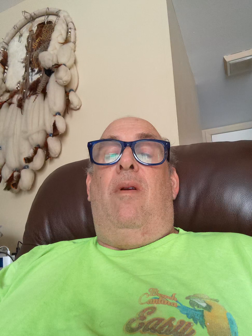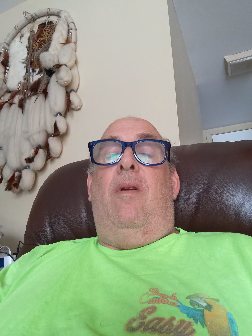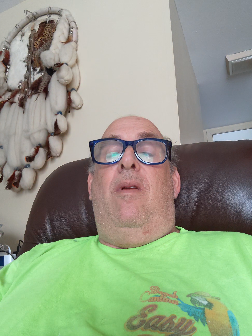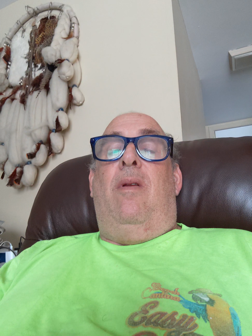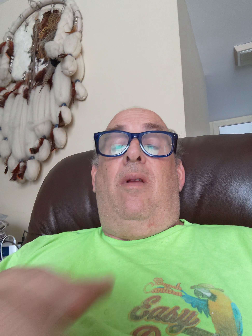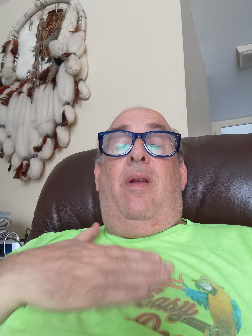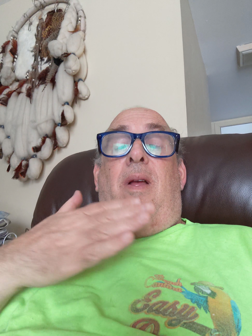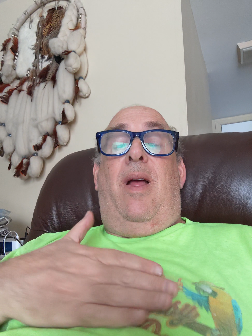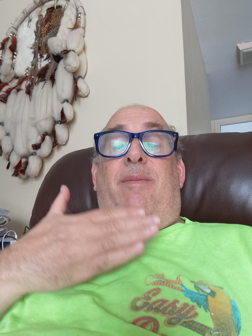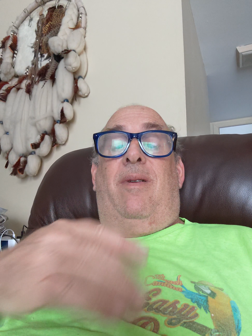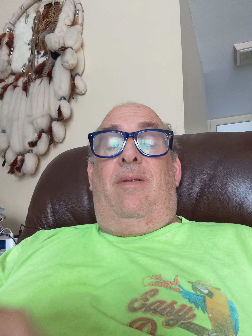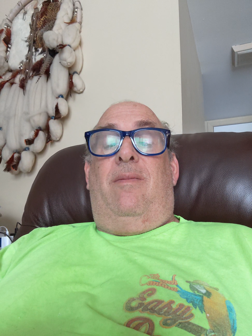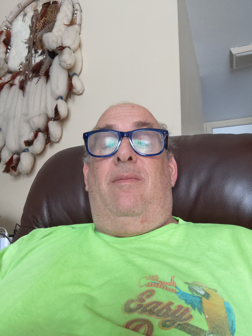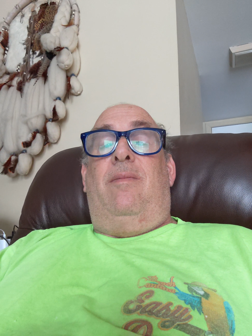happy